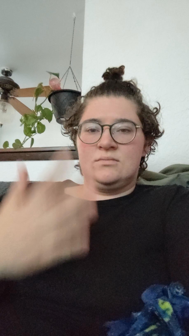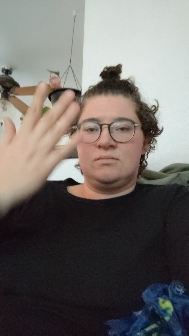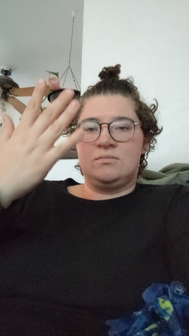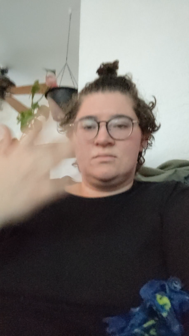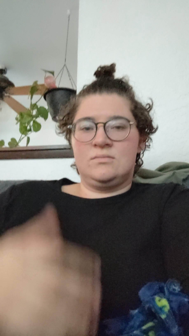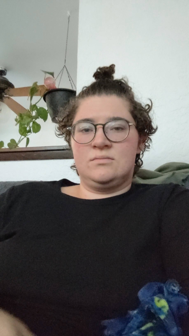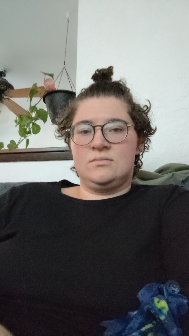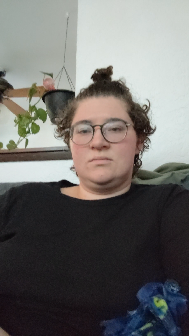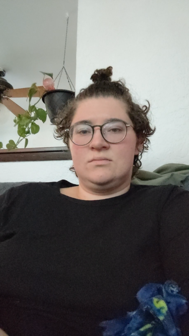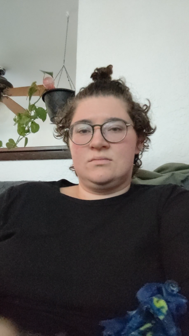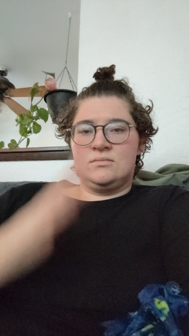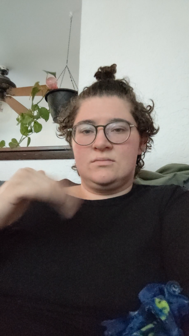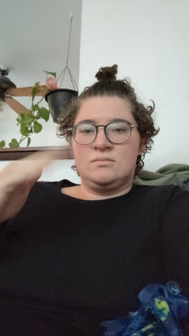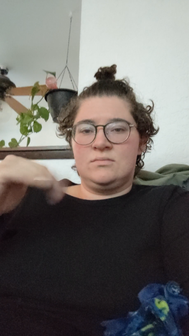downtown